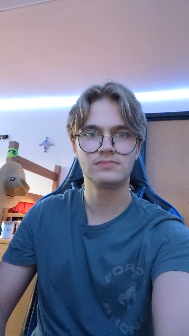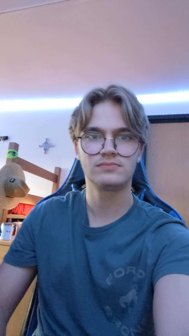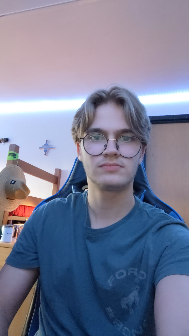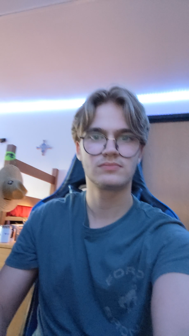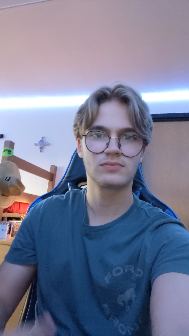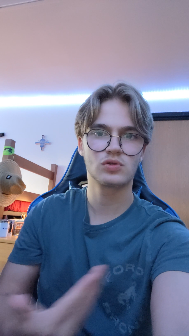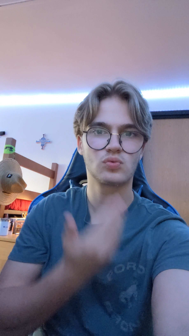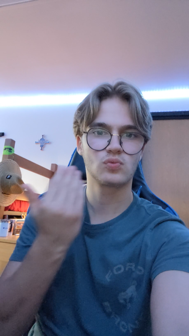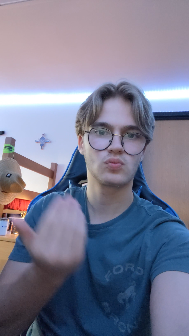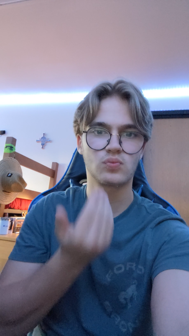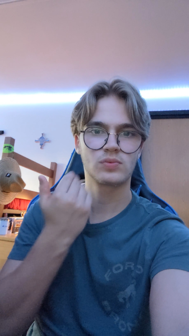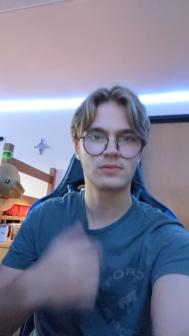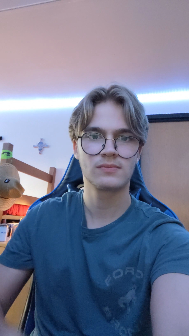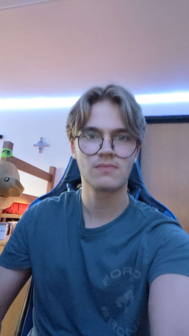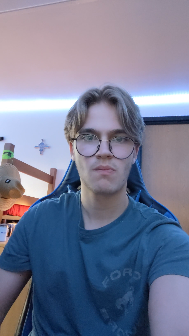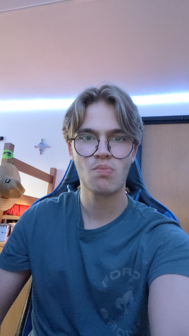new